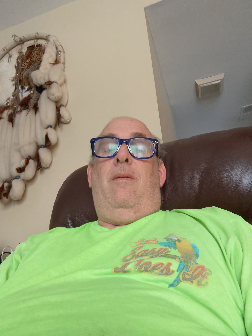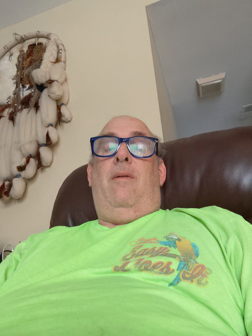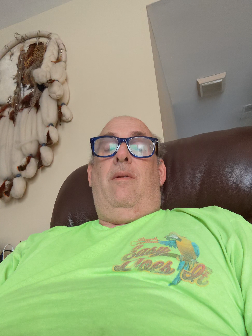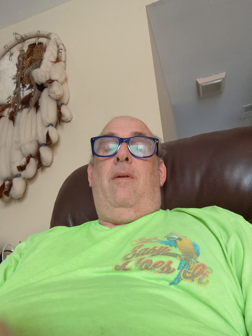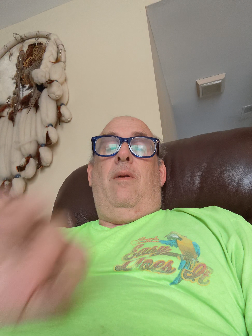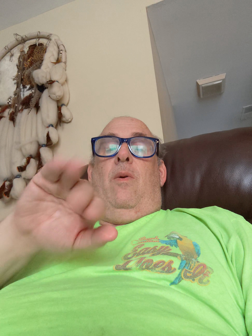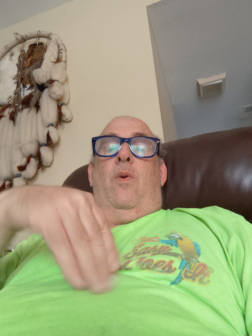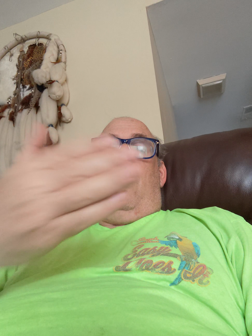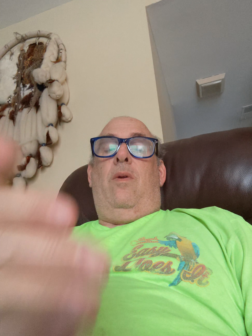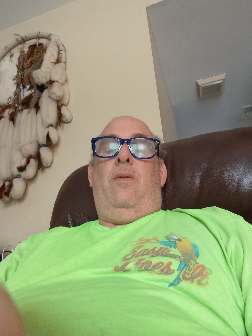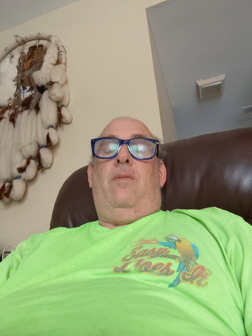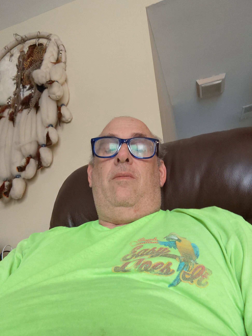all